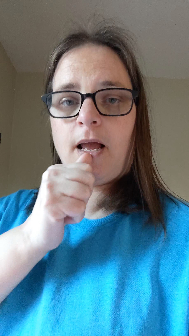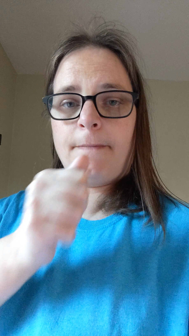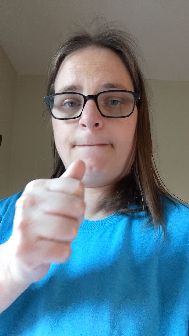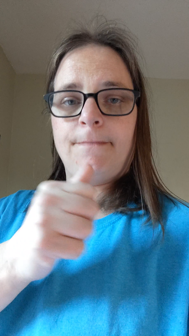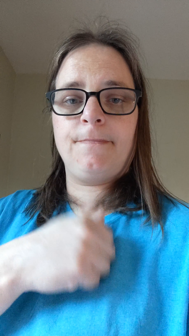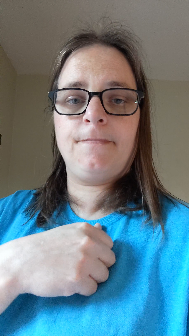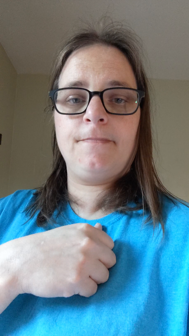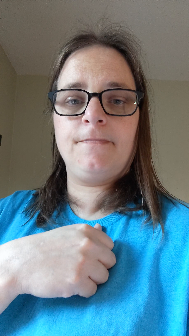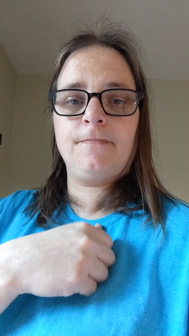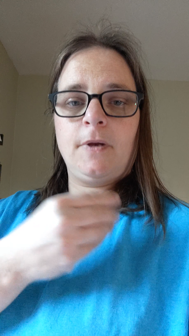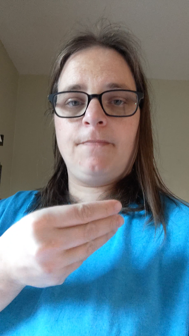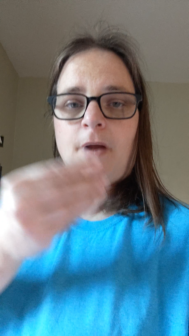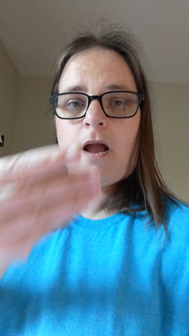buy